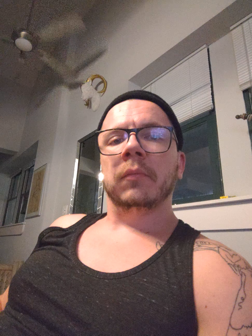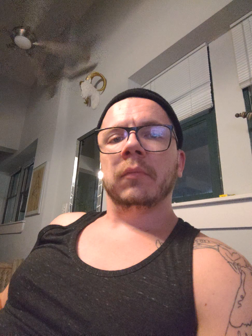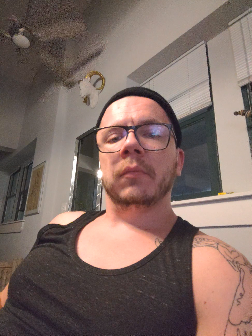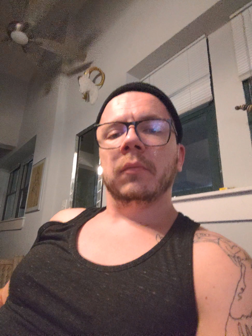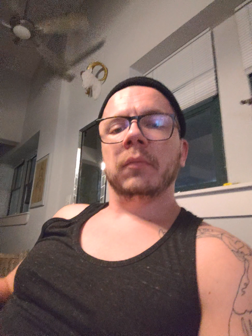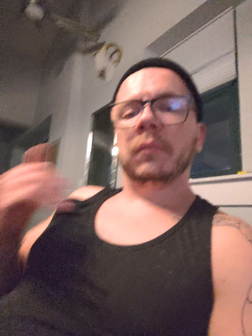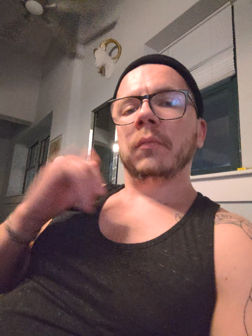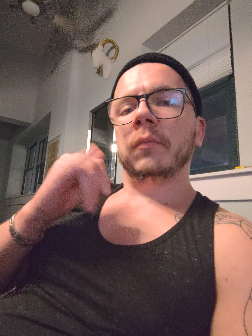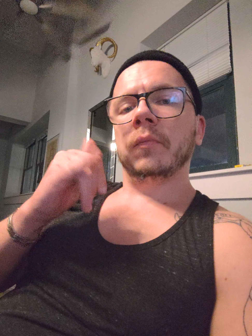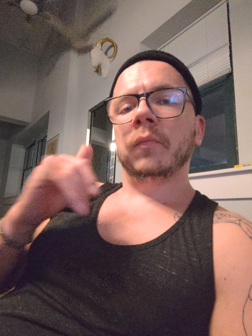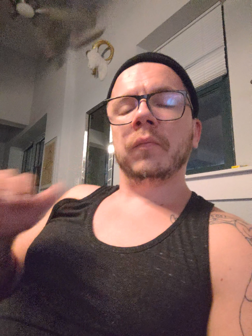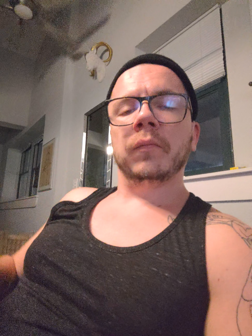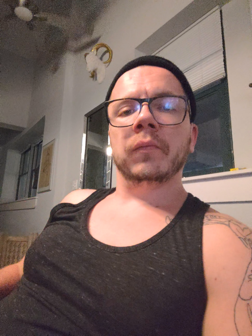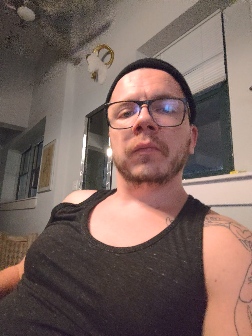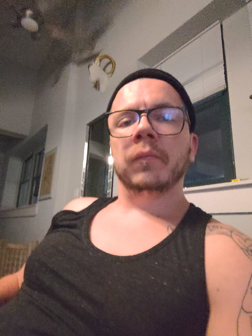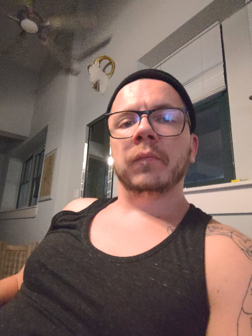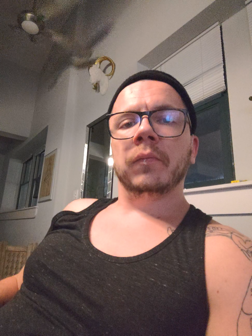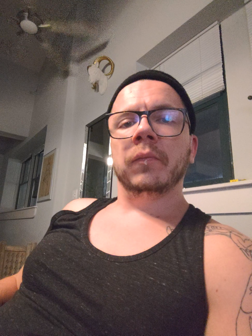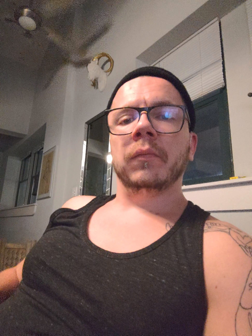yellow